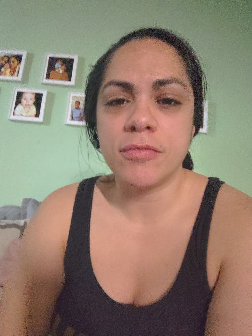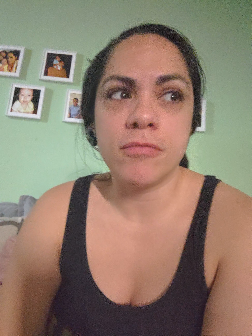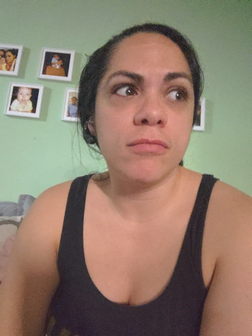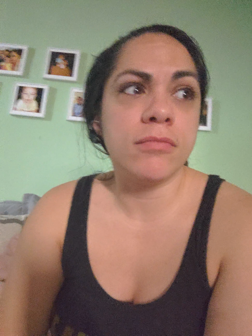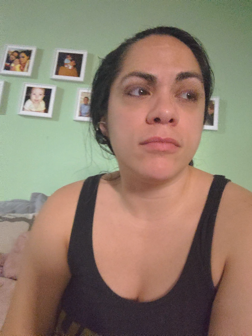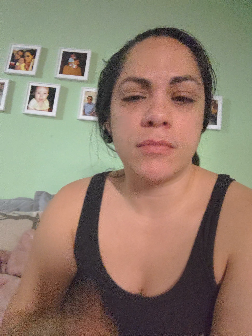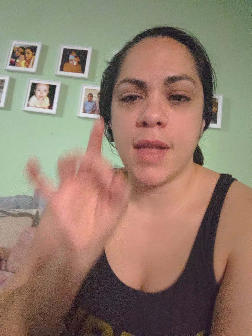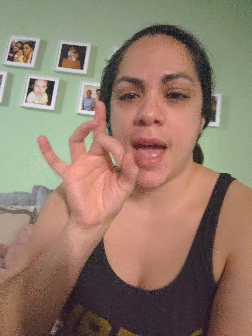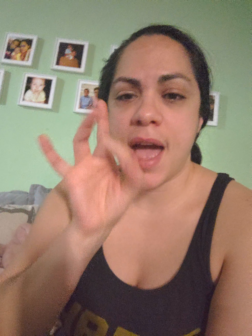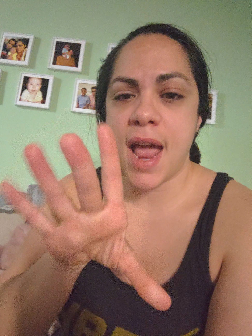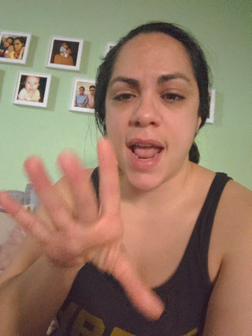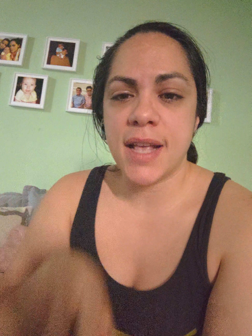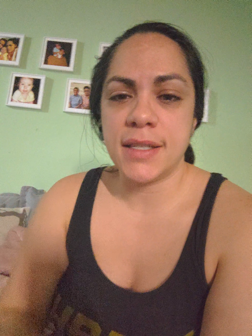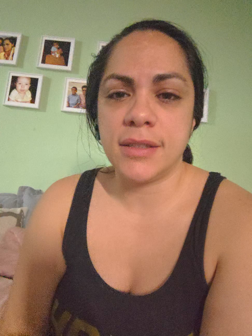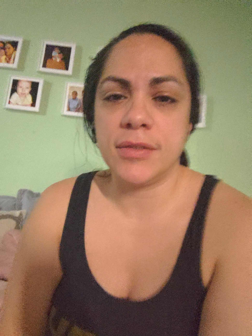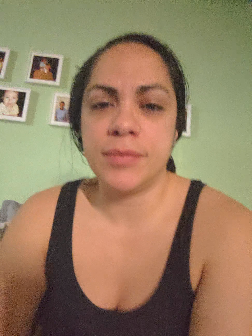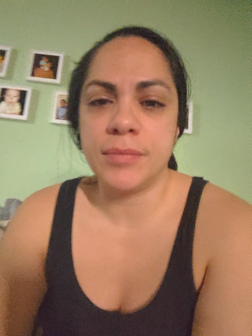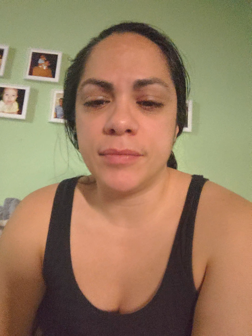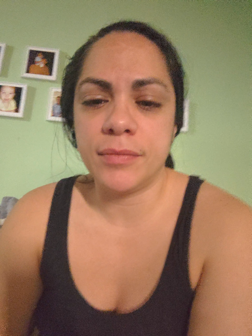hate